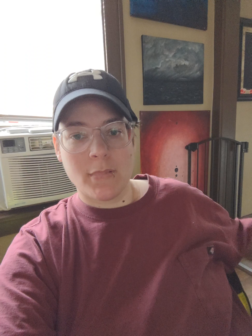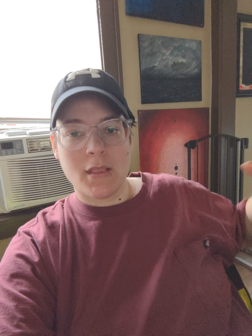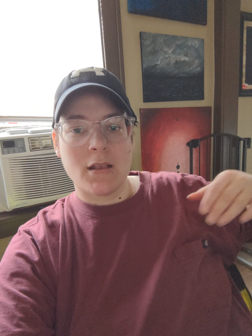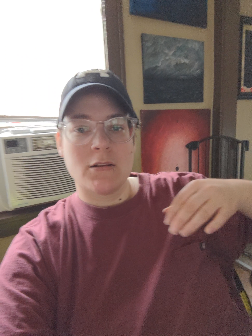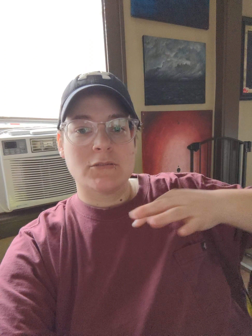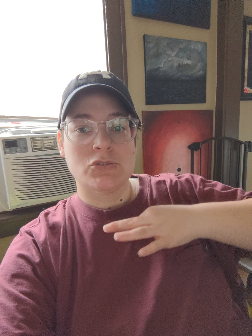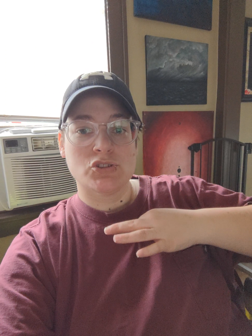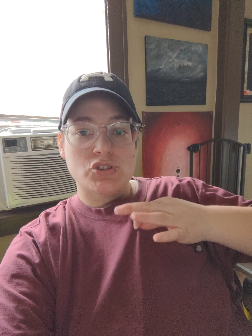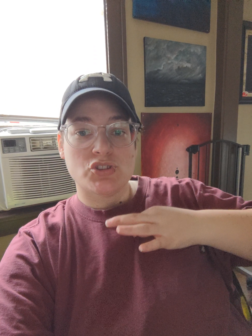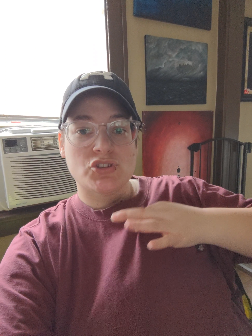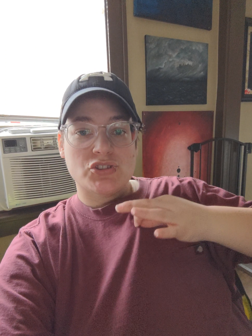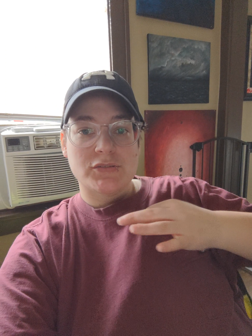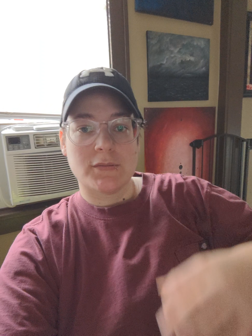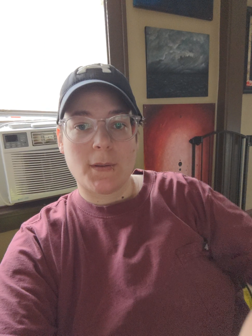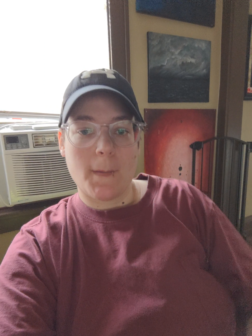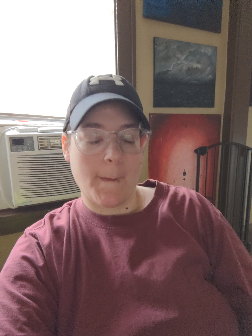shirt